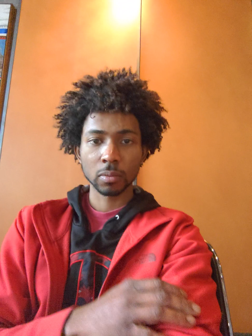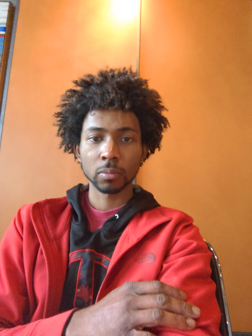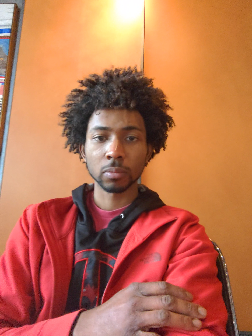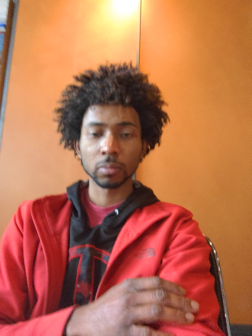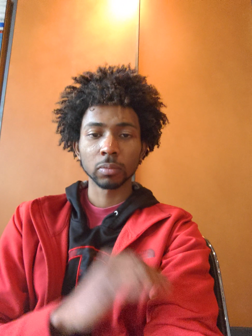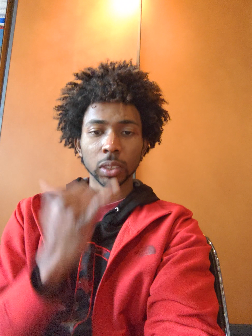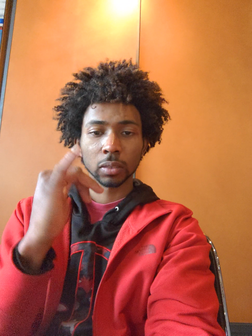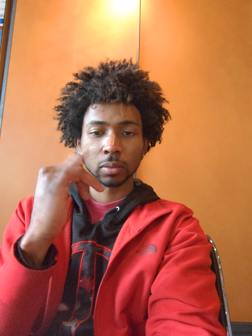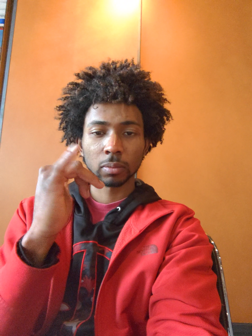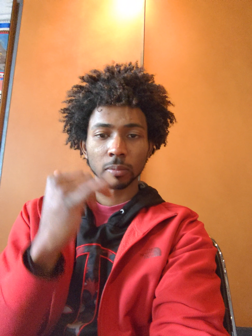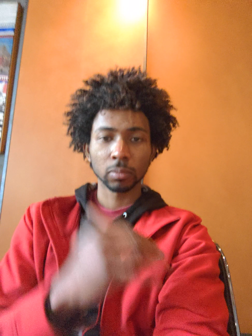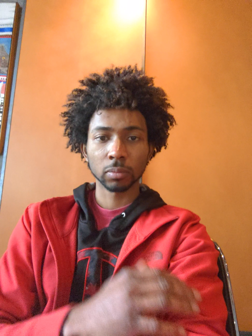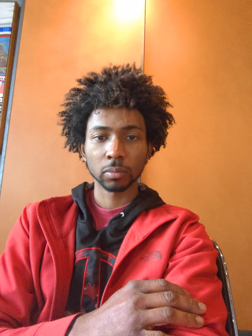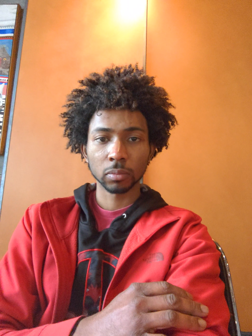yellow